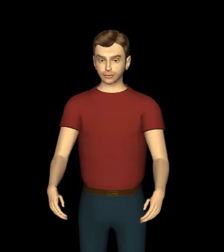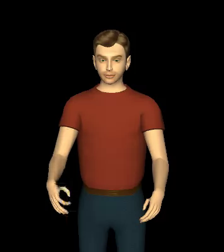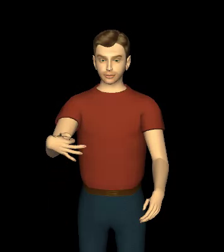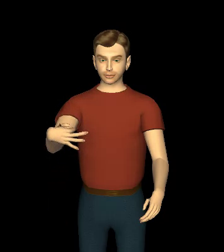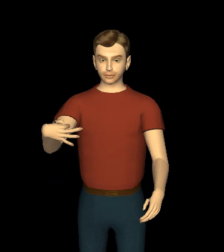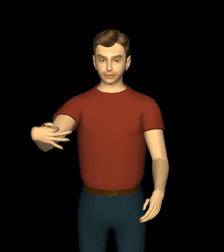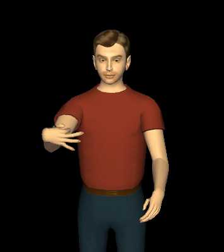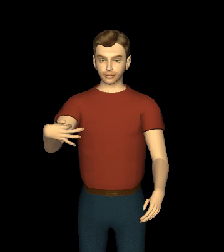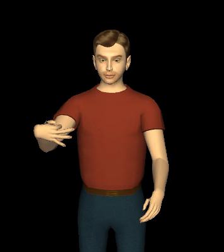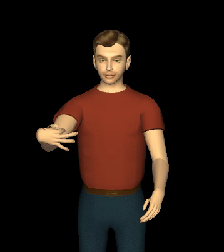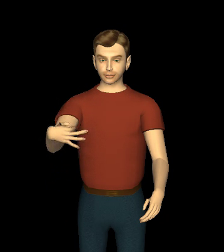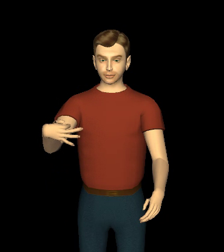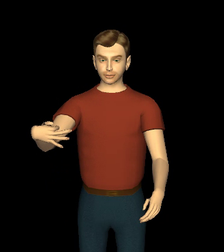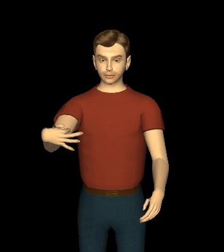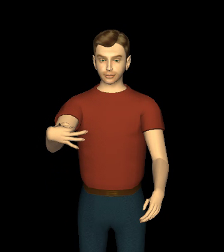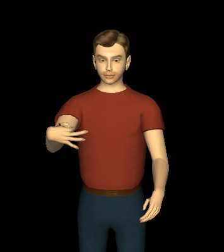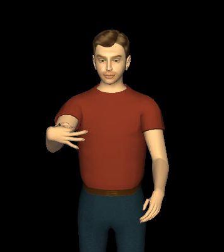تلقائي